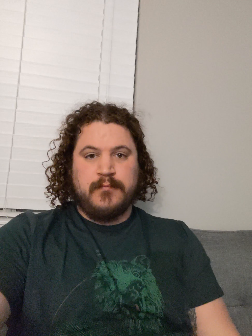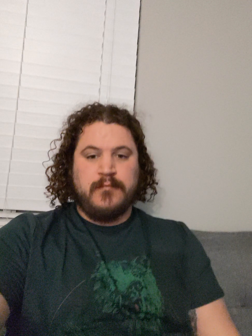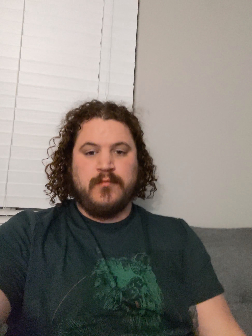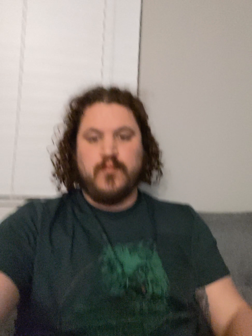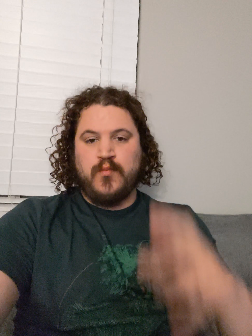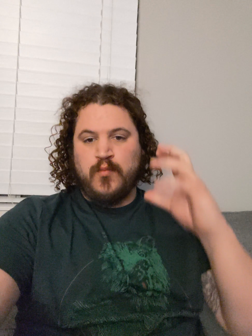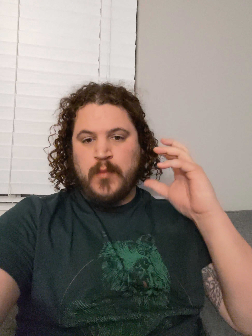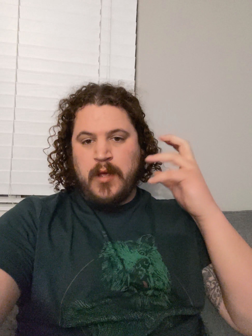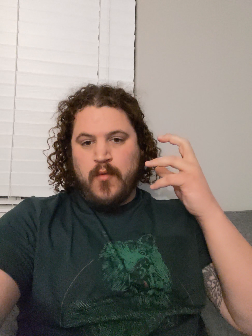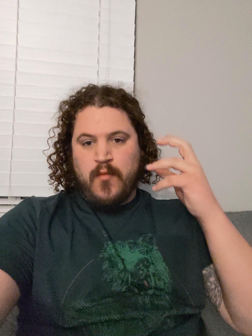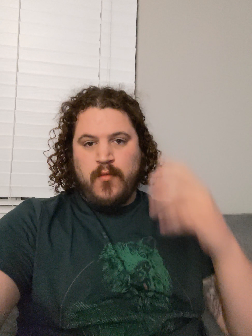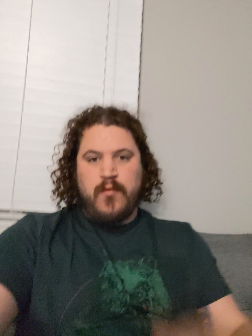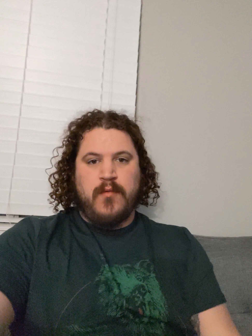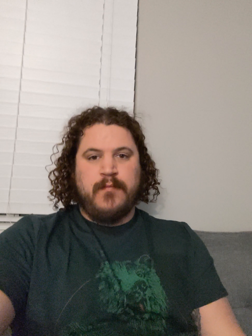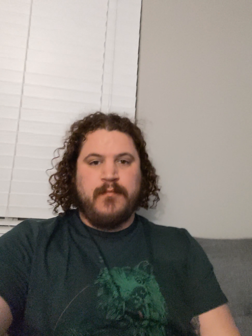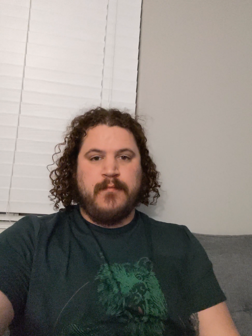radio